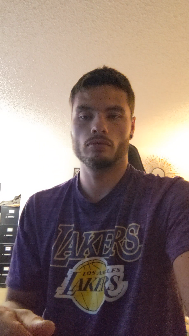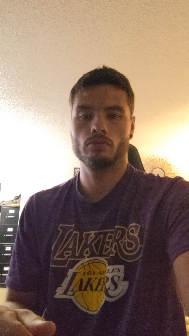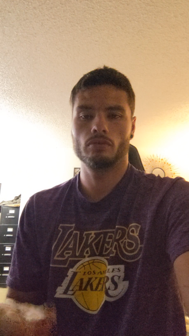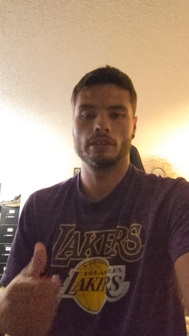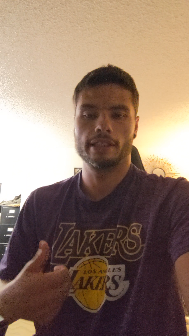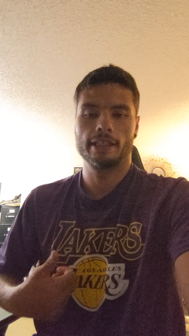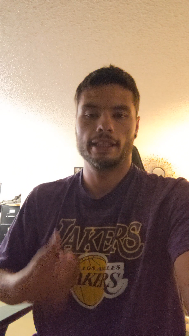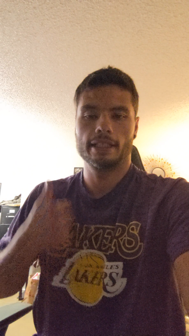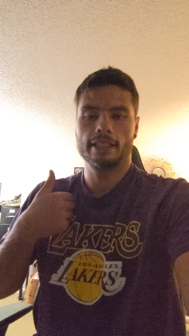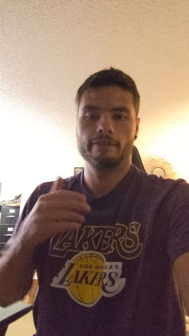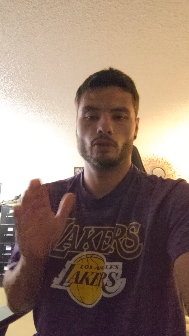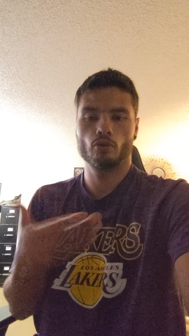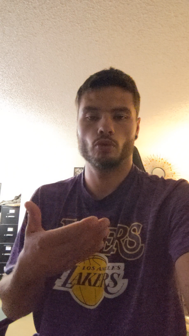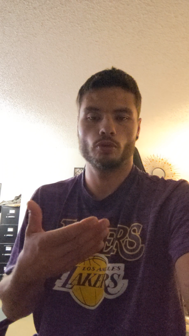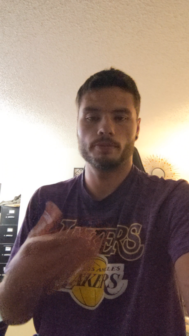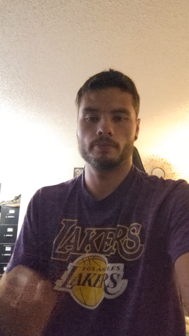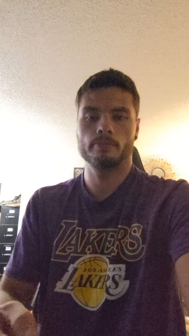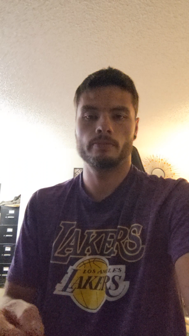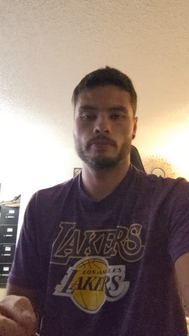living room